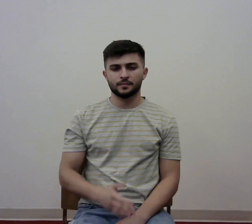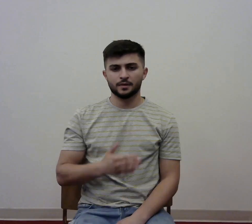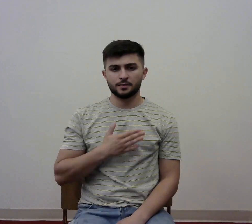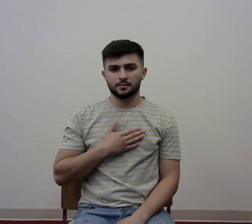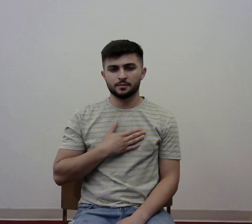mən